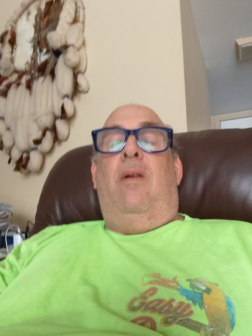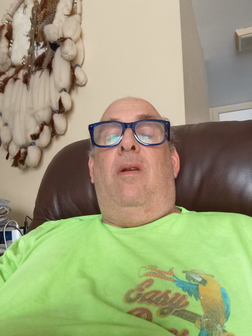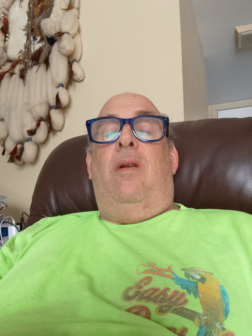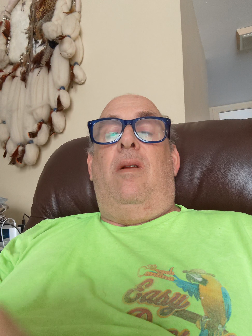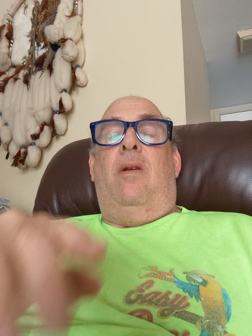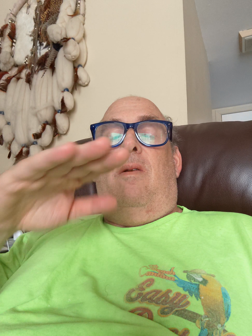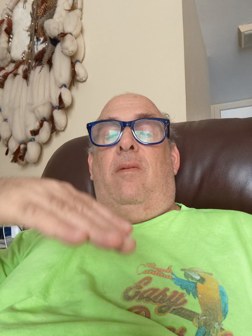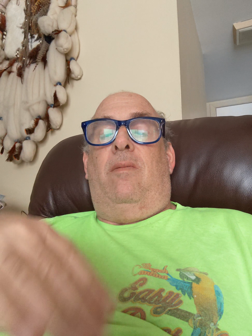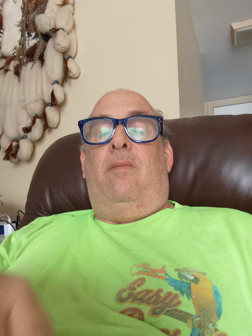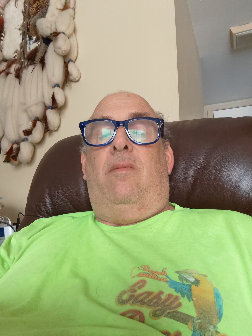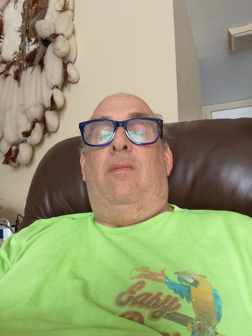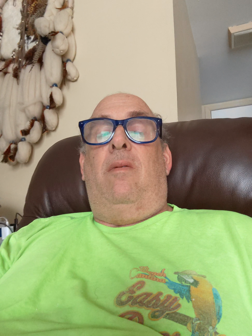on